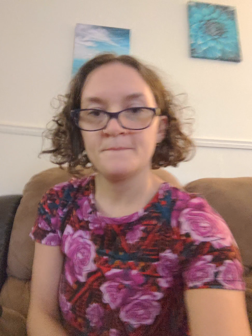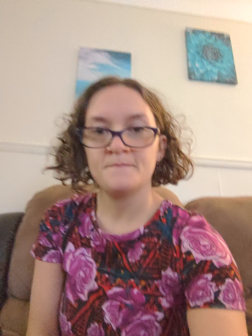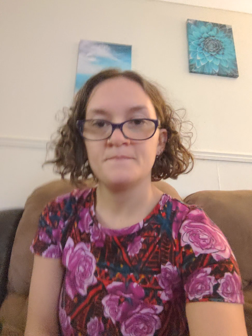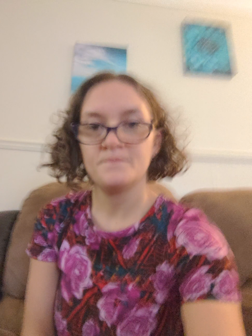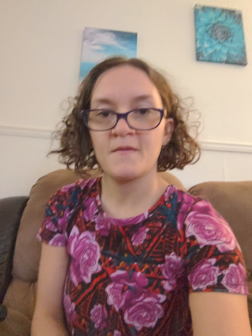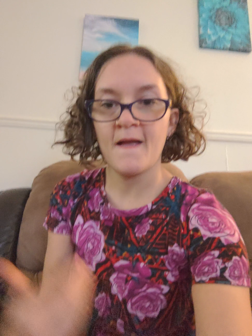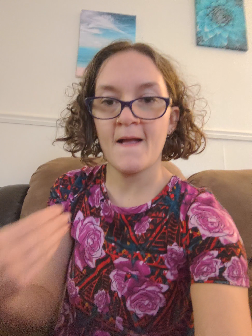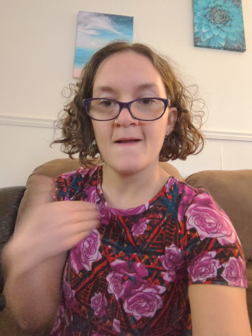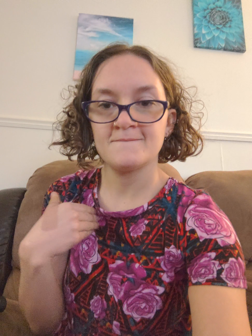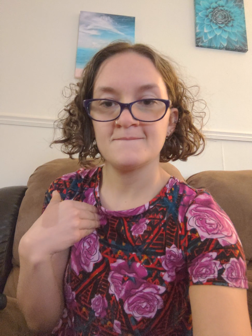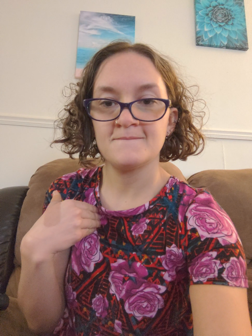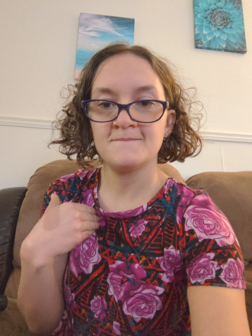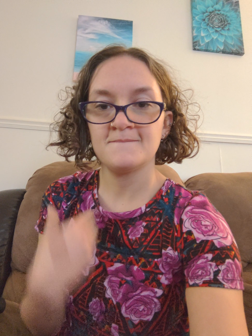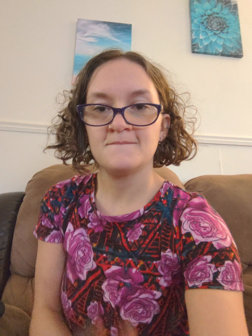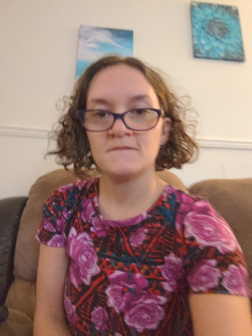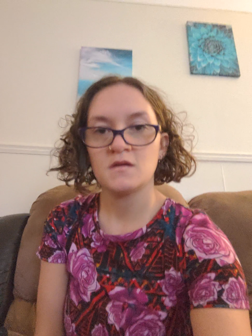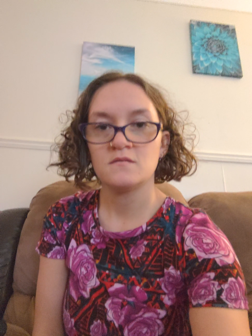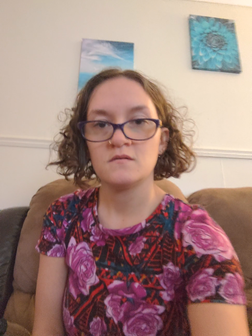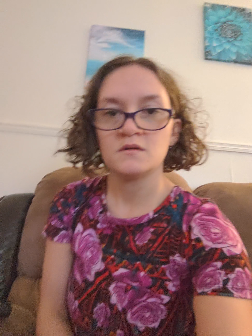have